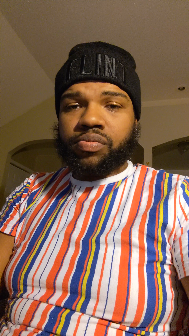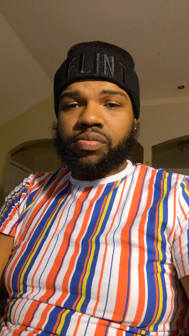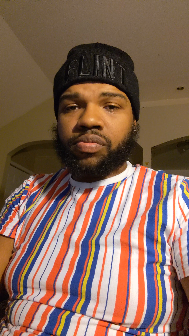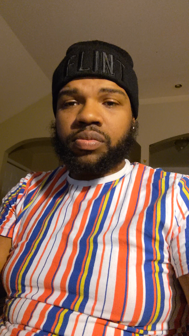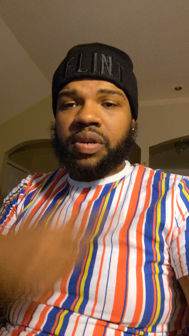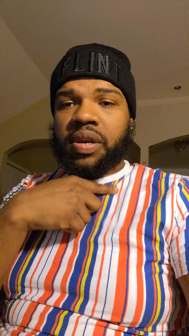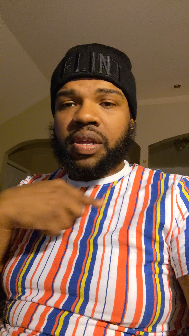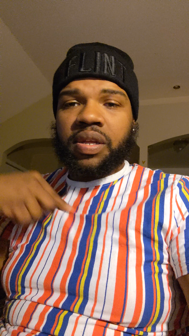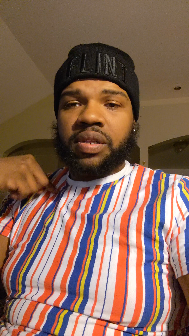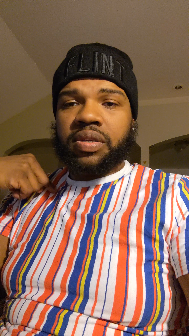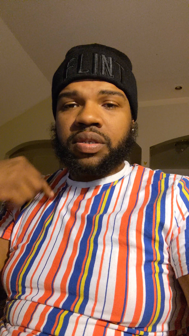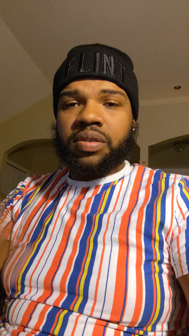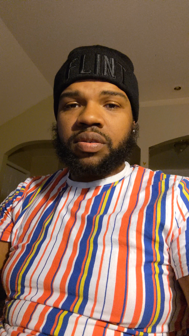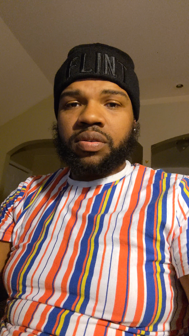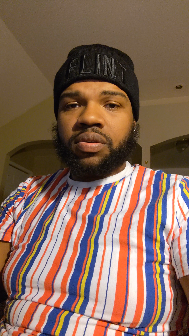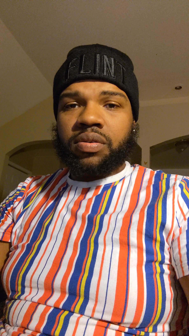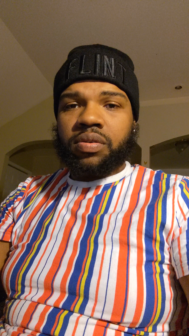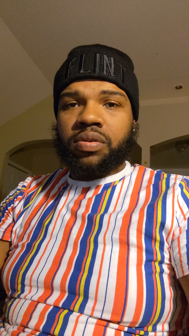necklace